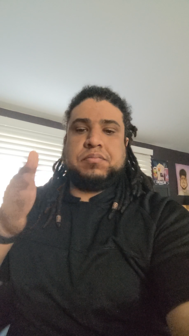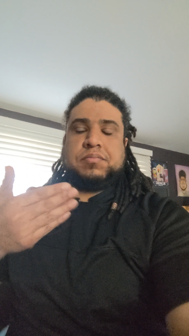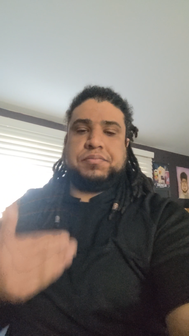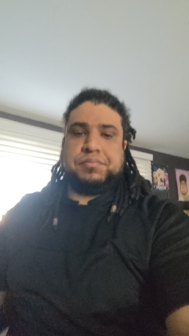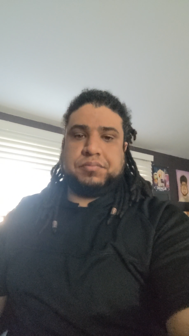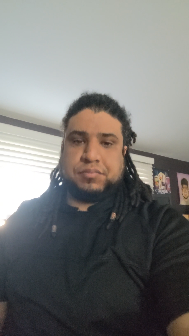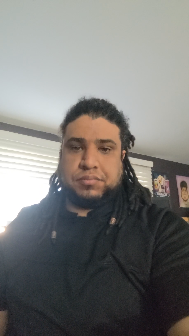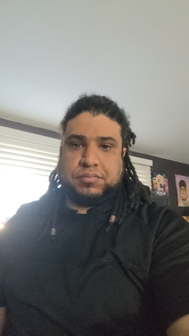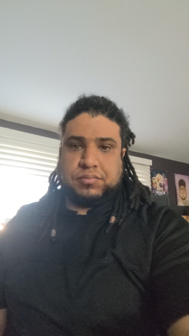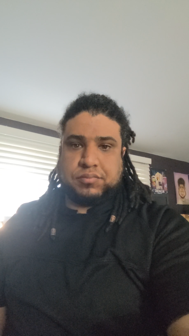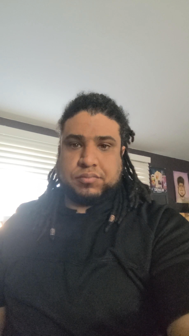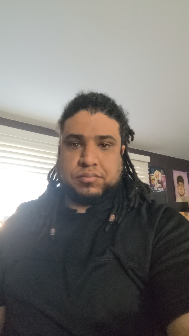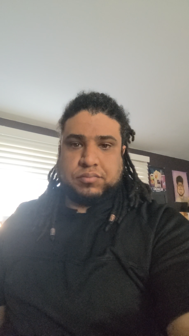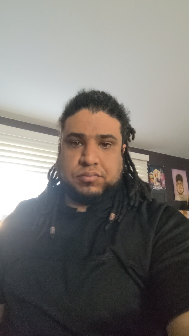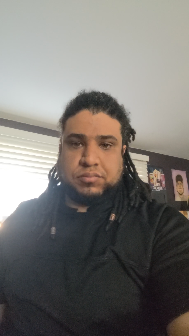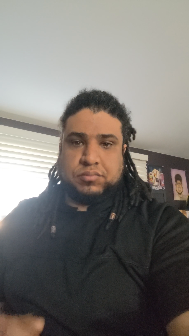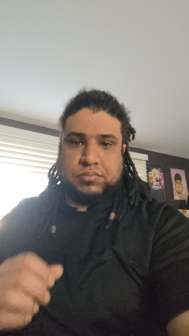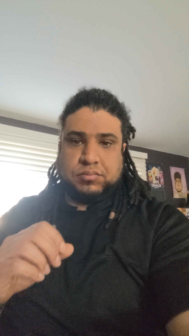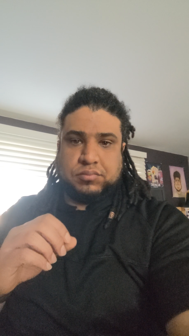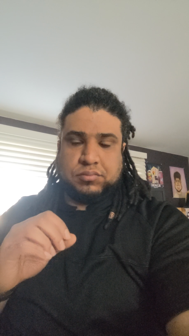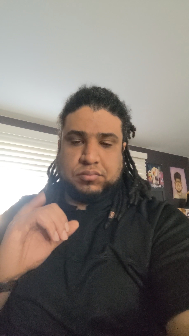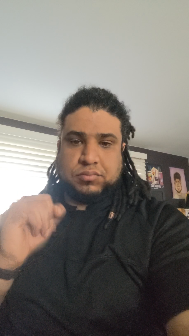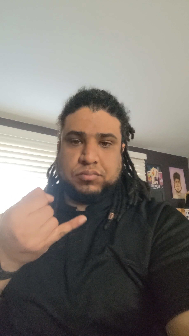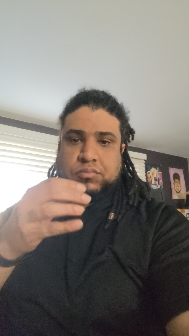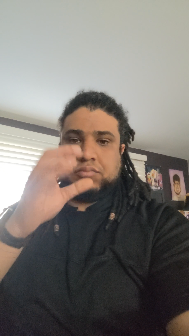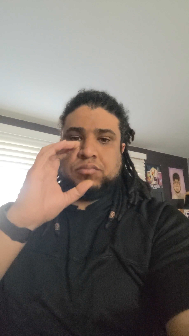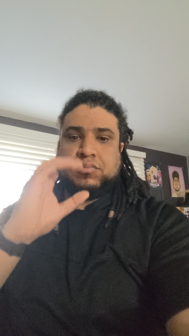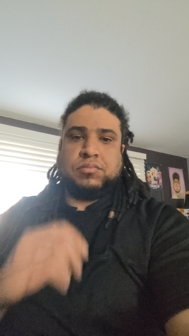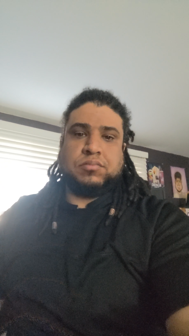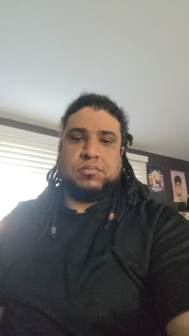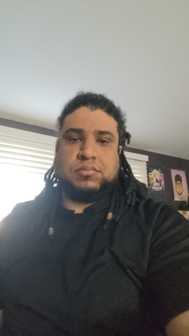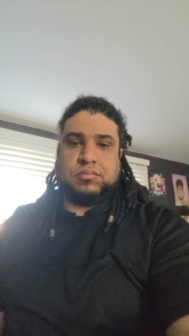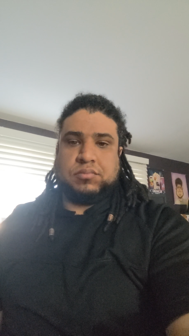juice